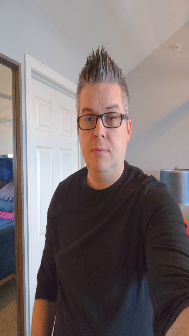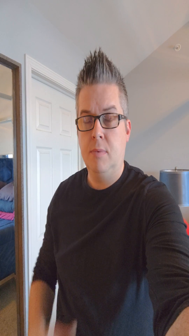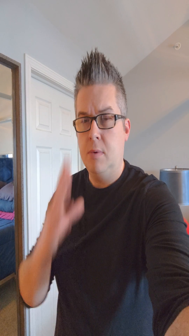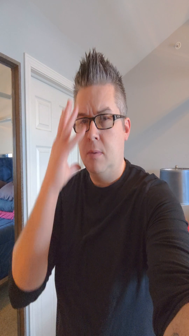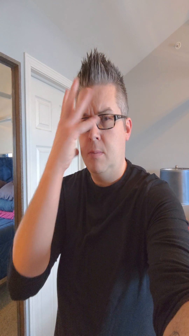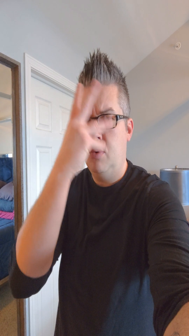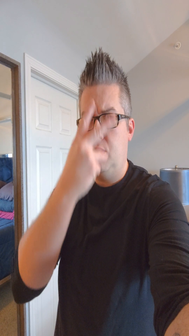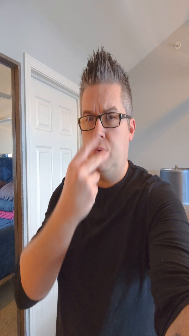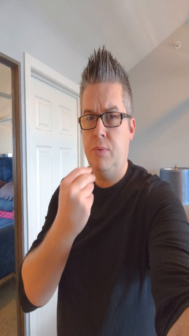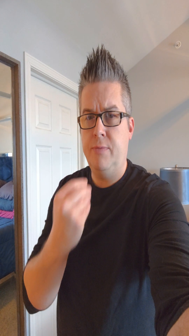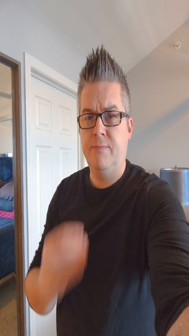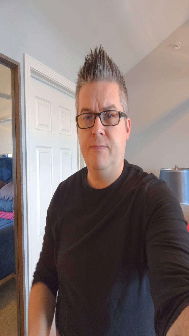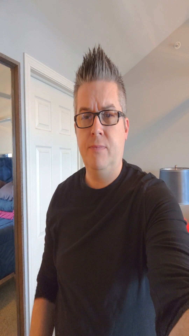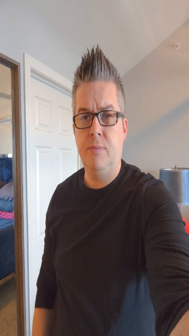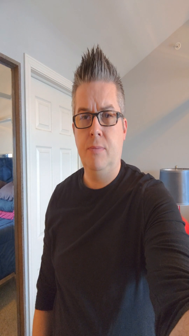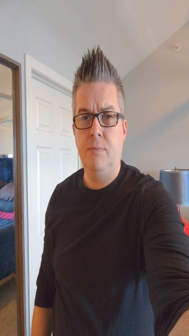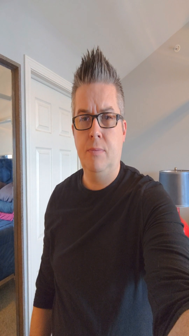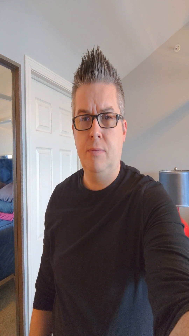pretty